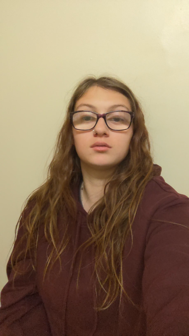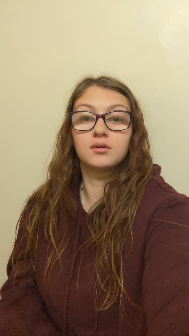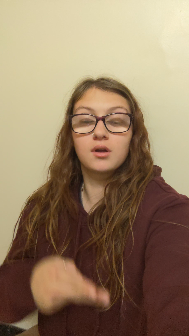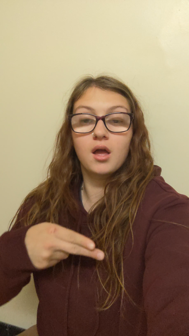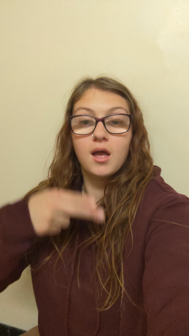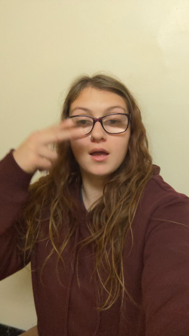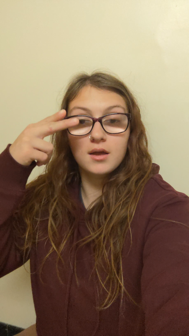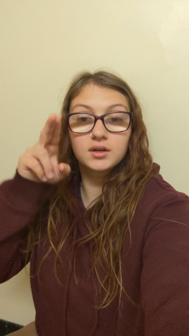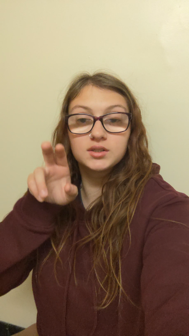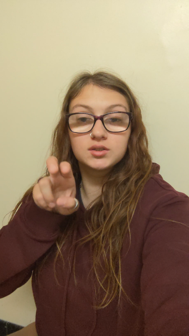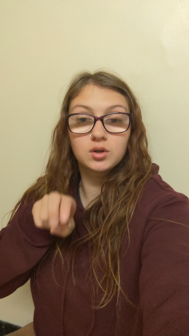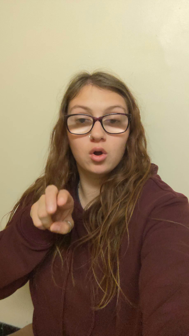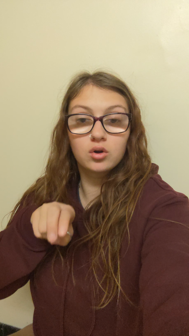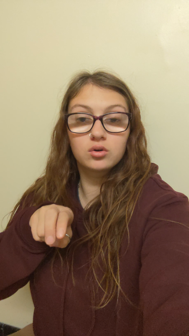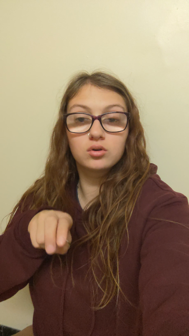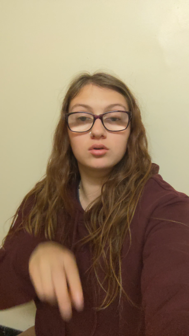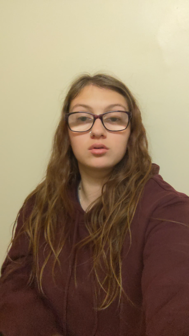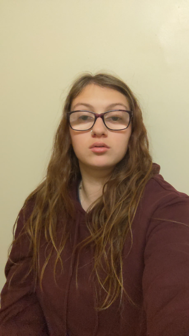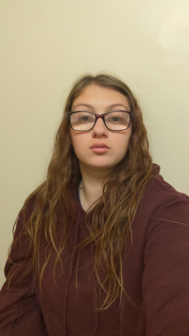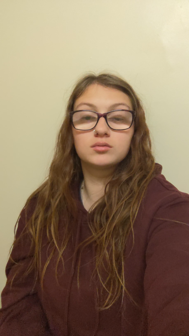high chair